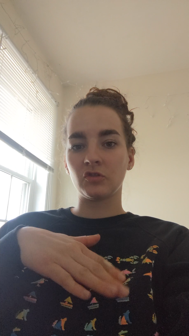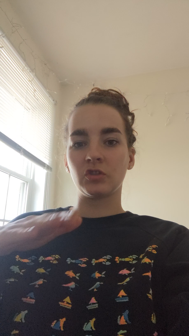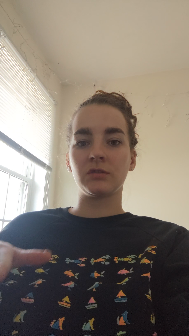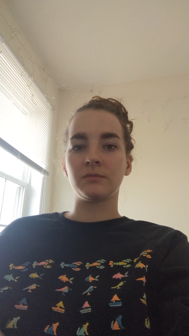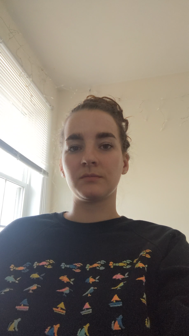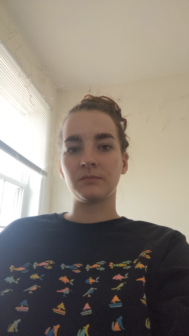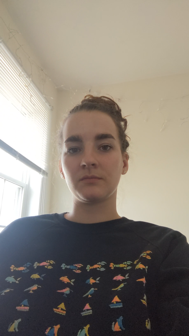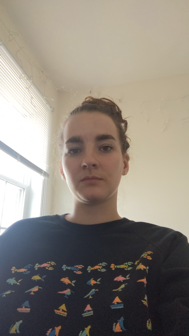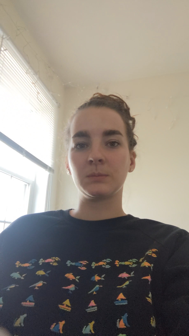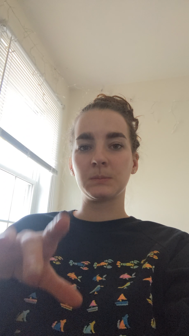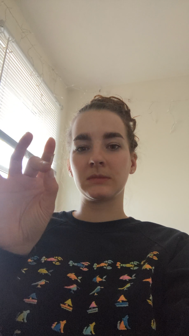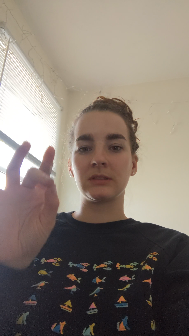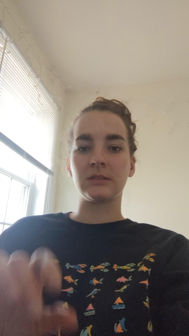pick